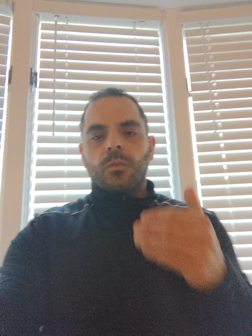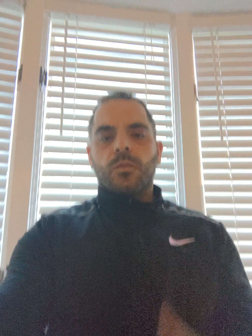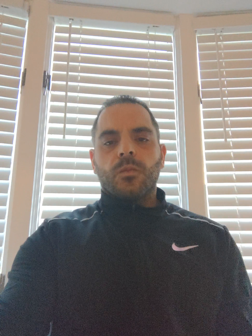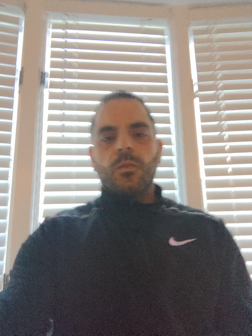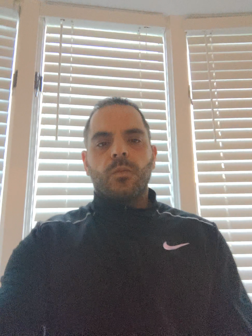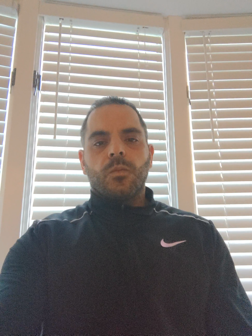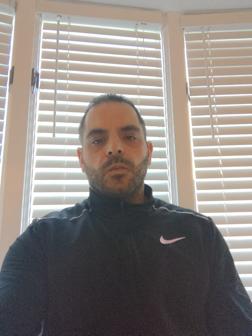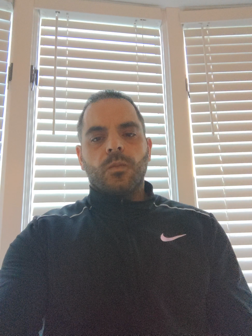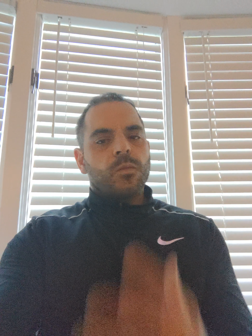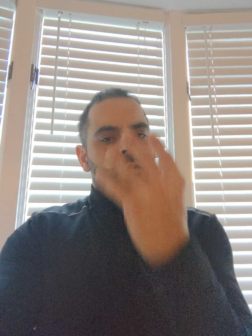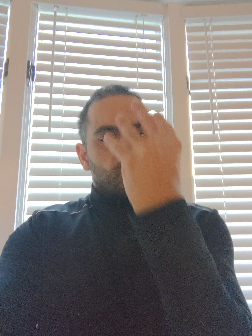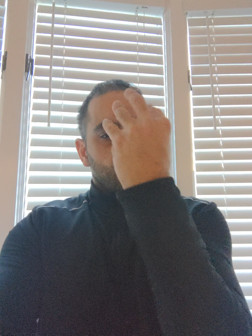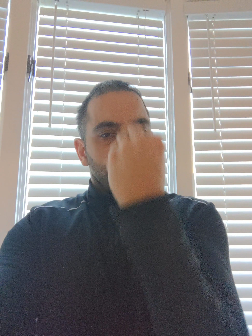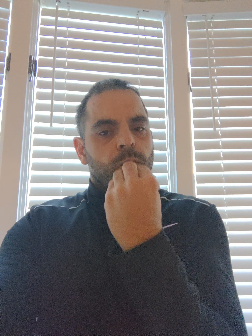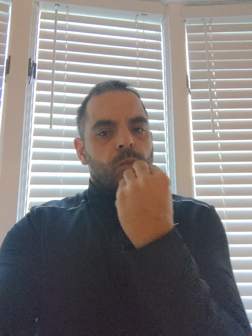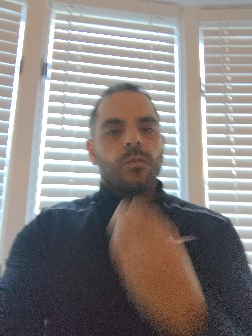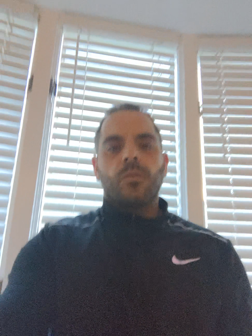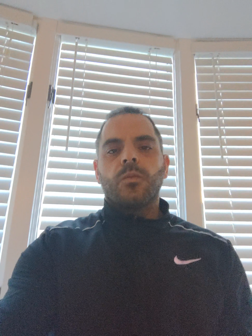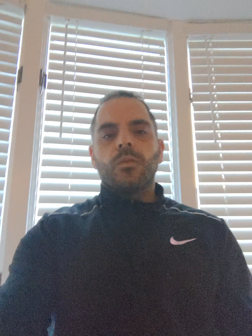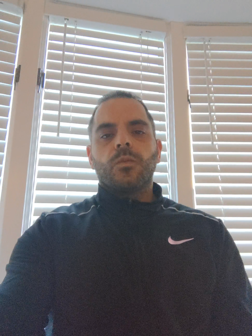sleep